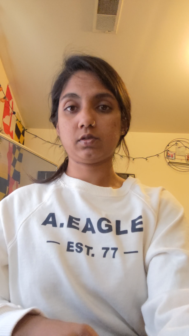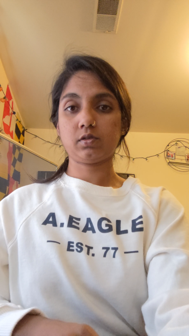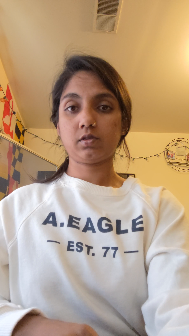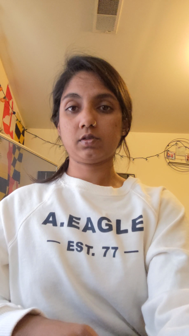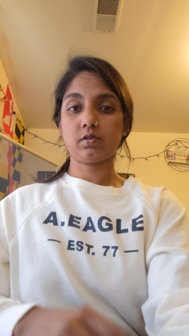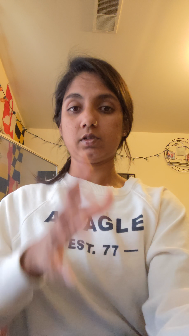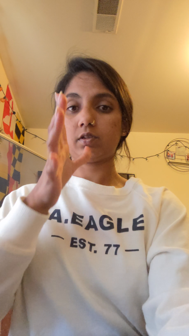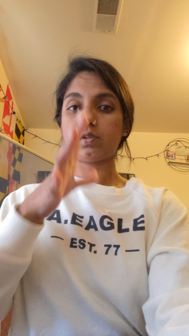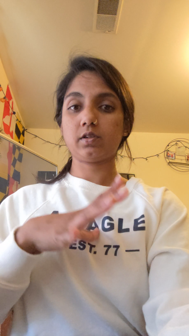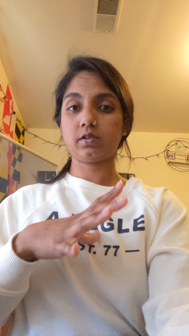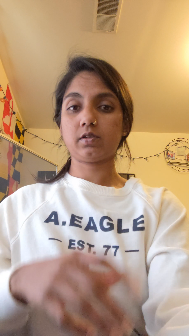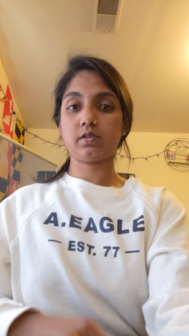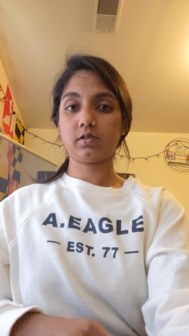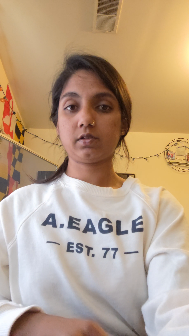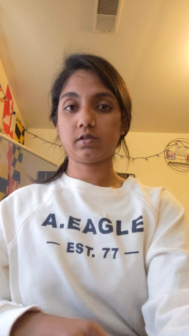lady